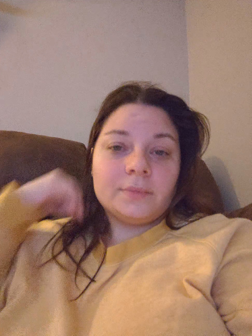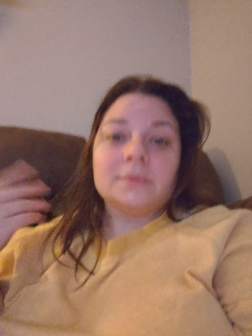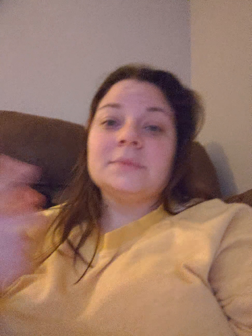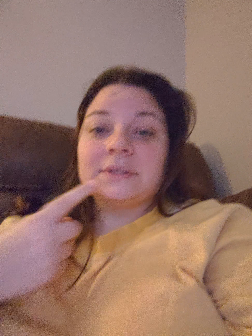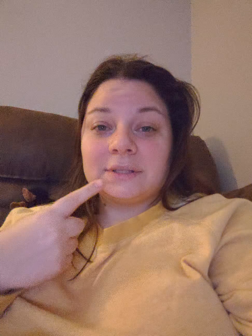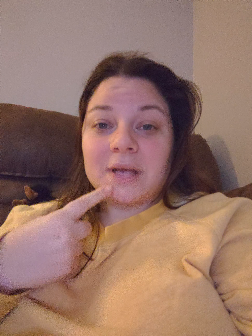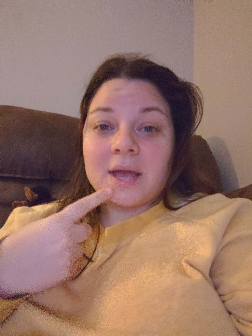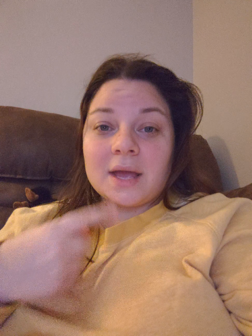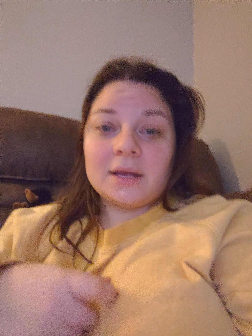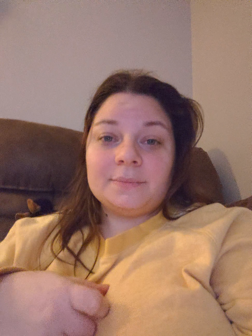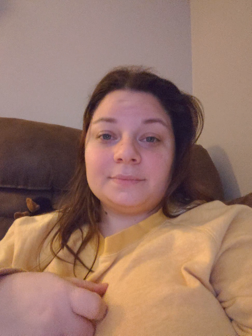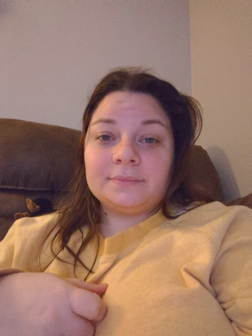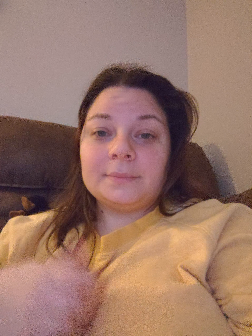say